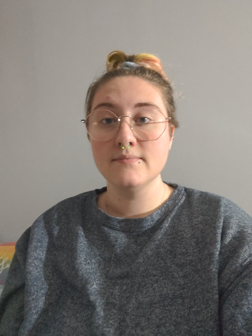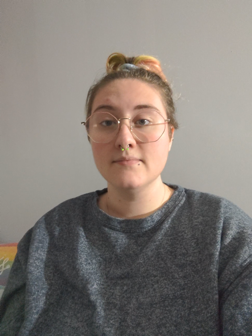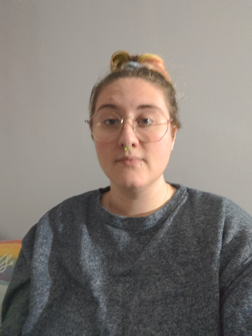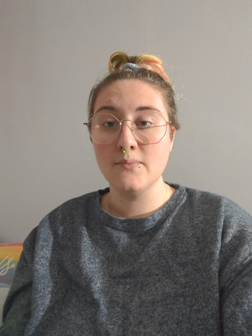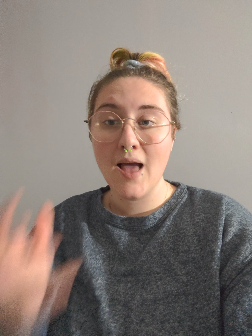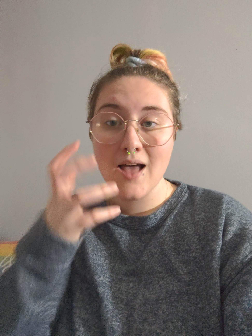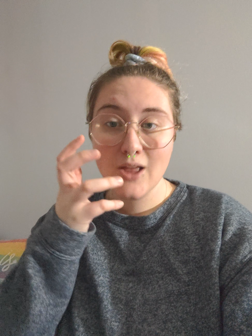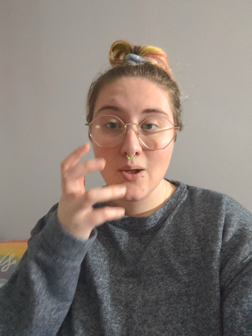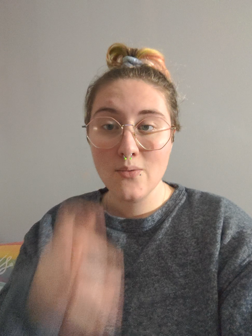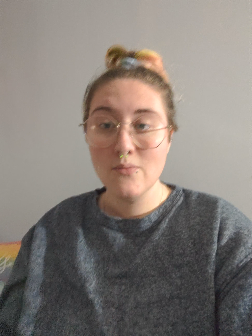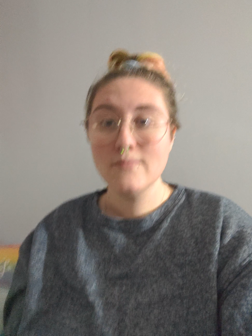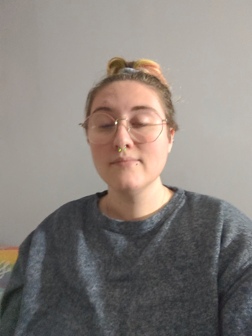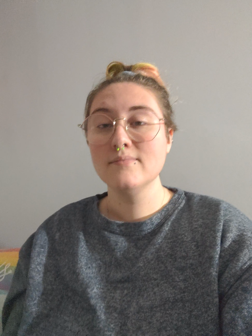radio